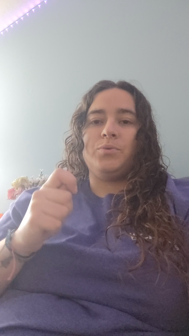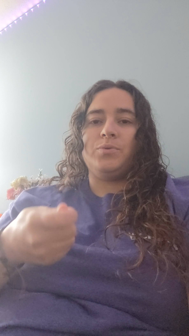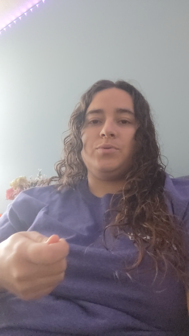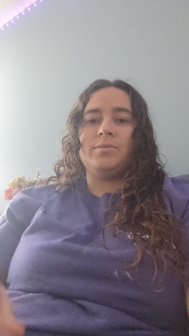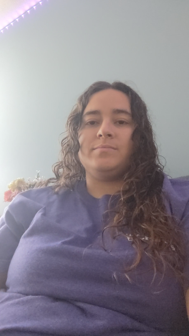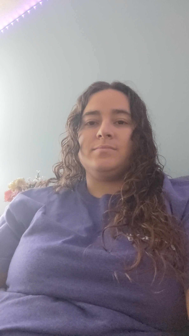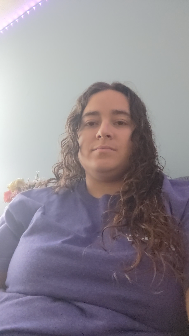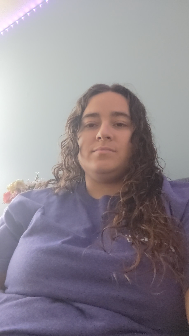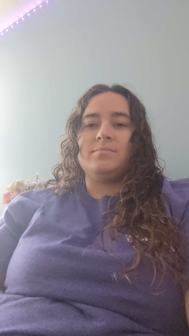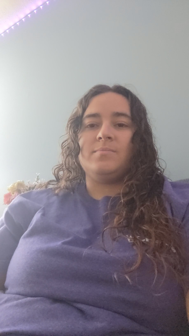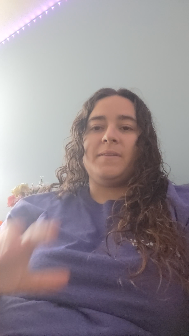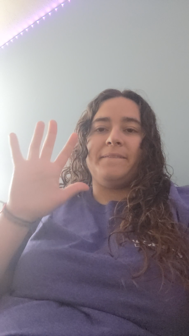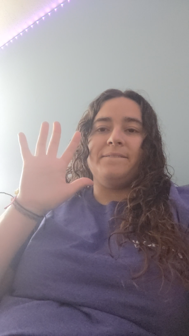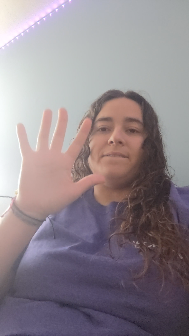give me five